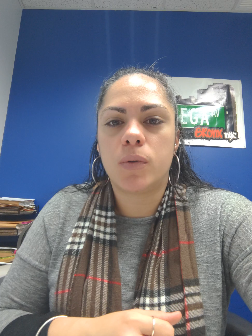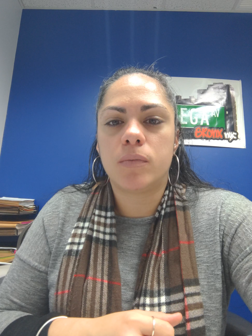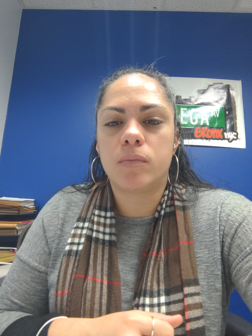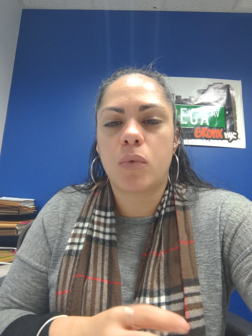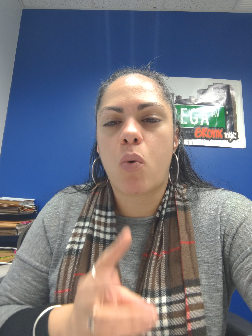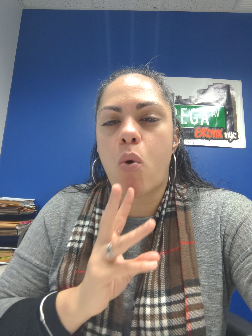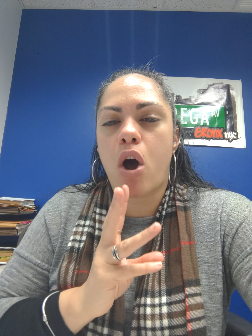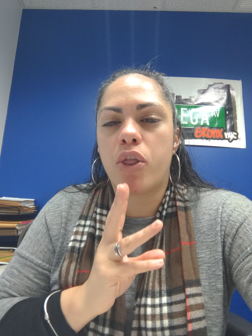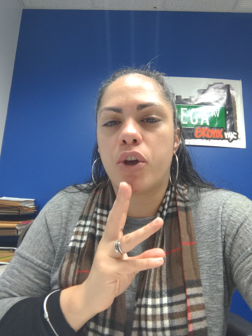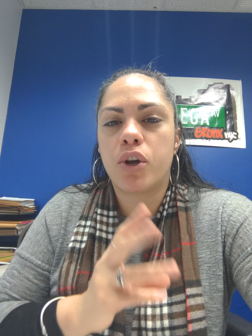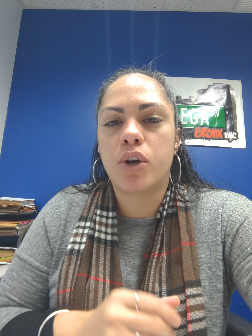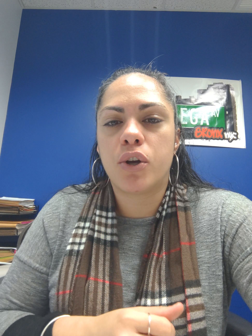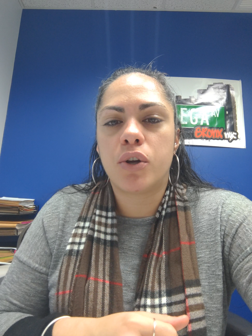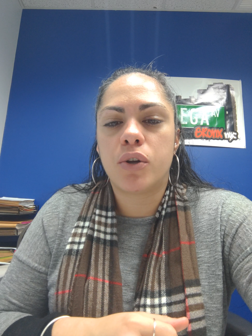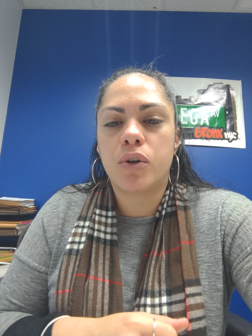water